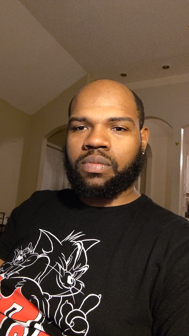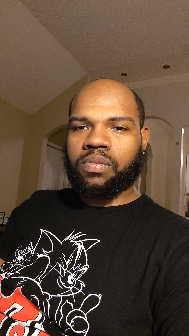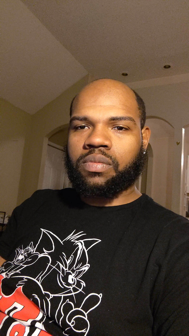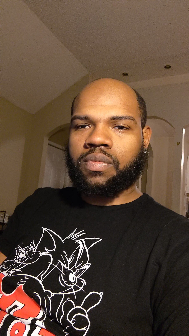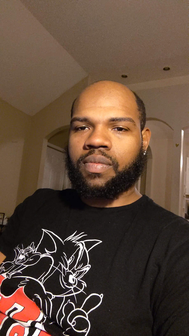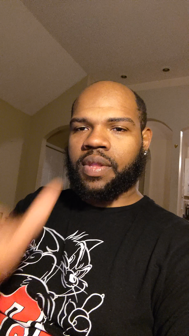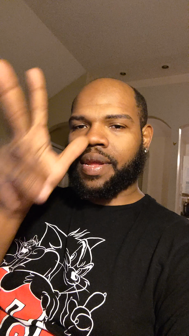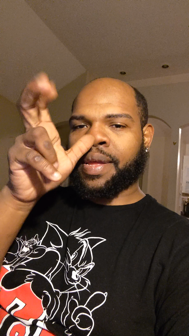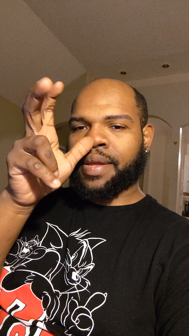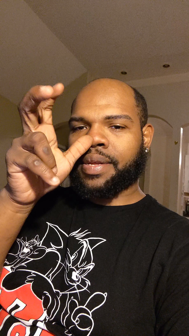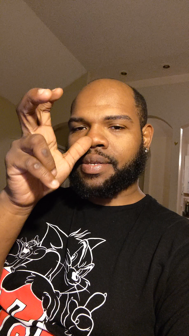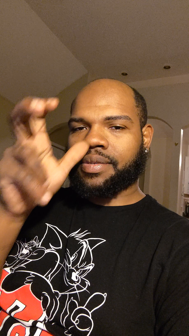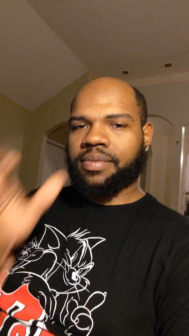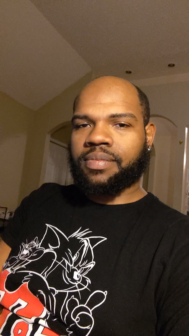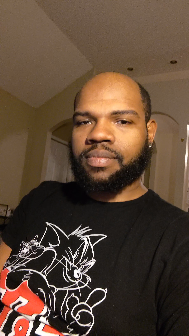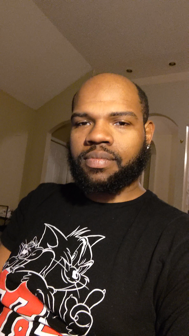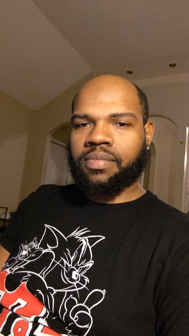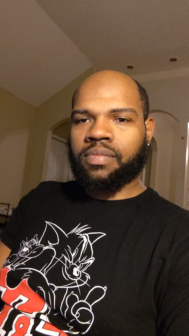ant